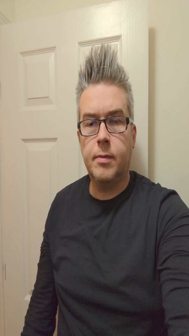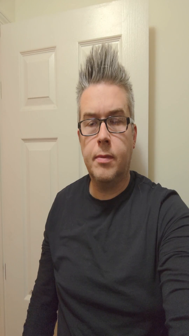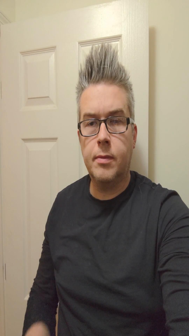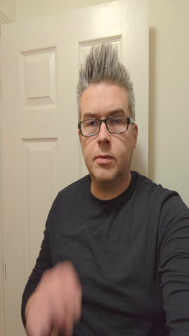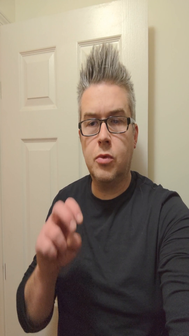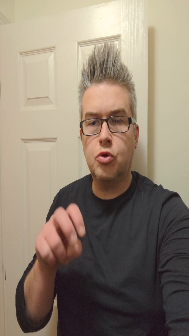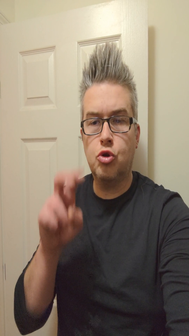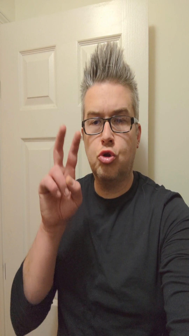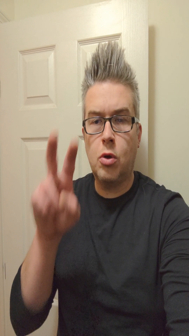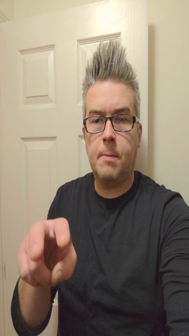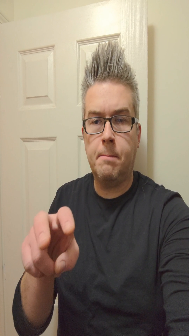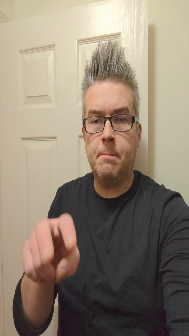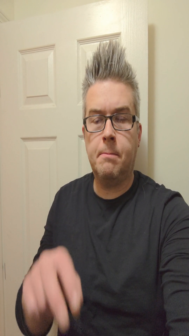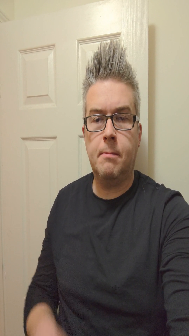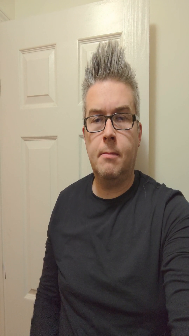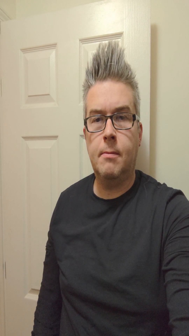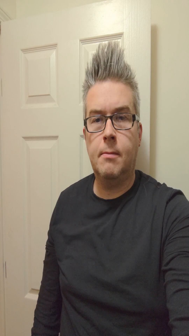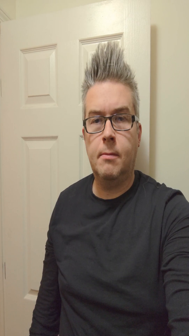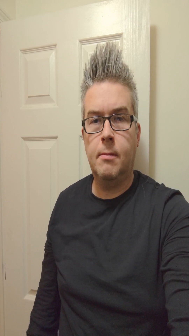jump